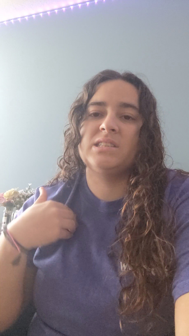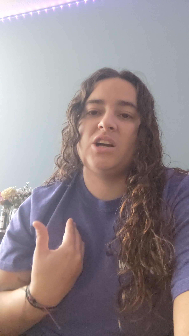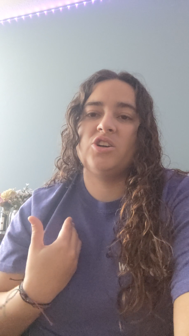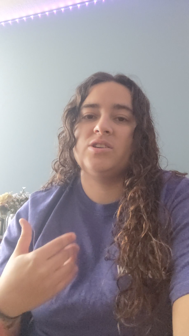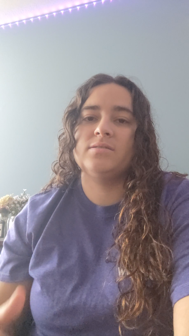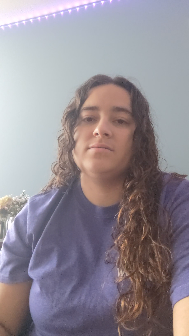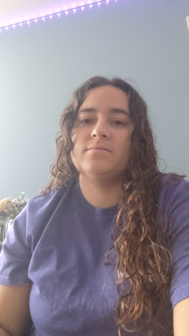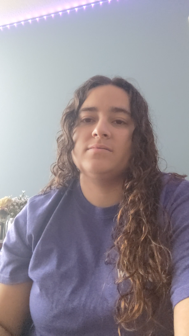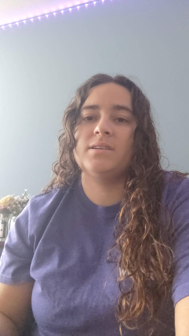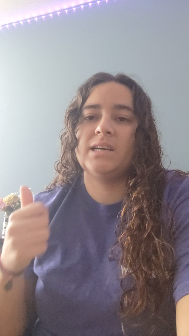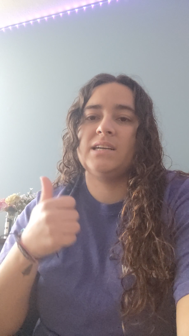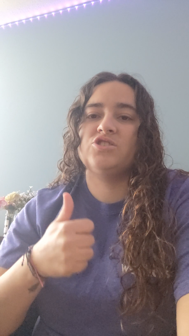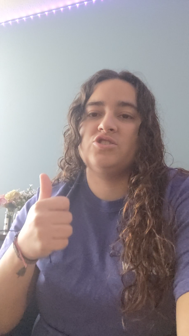each